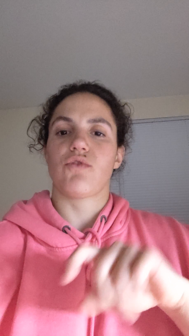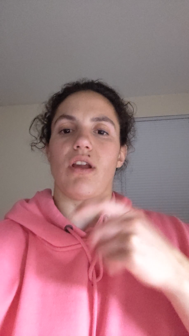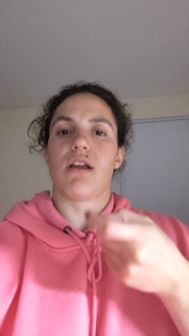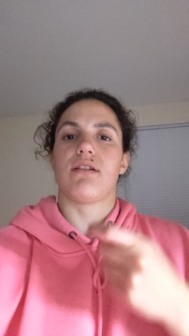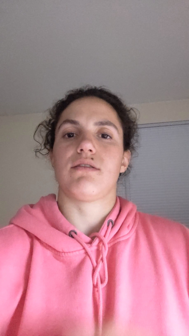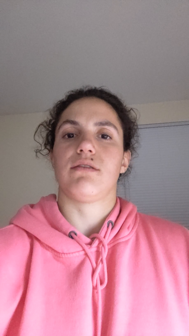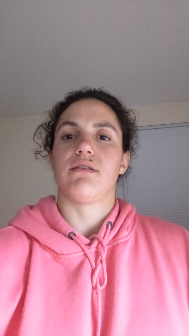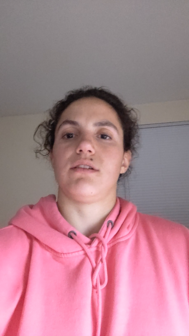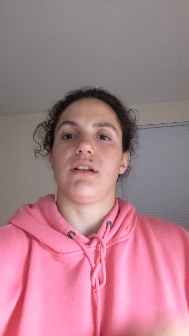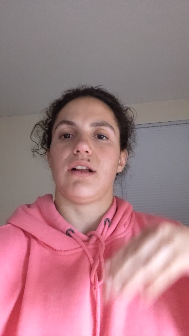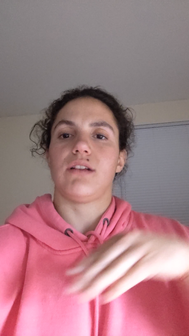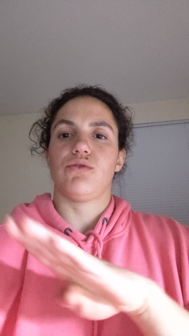enter